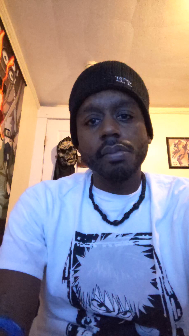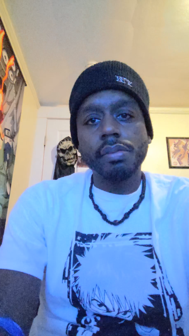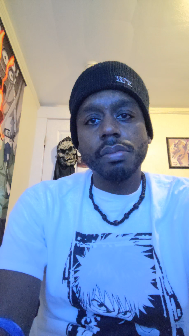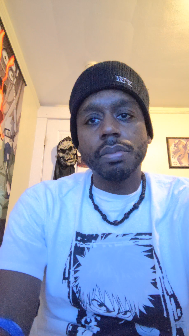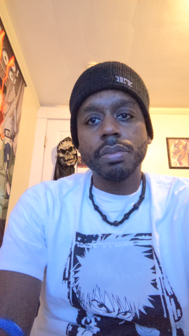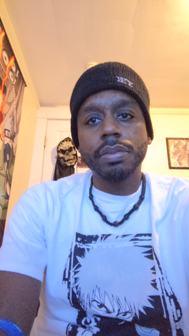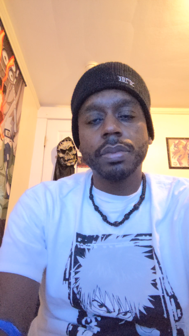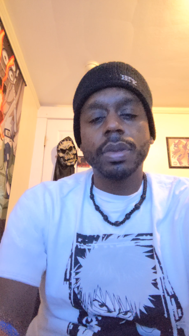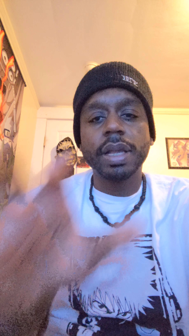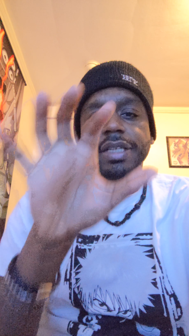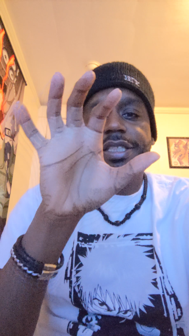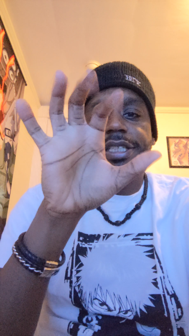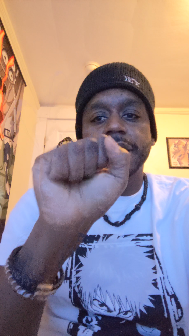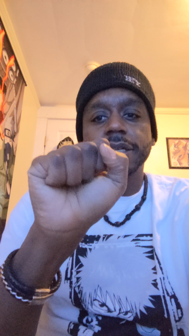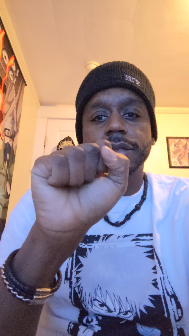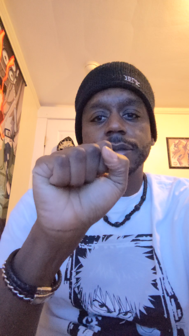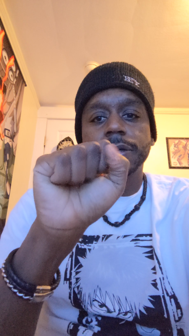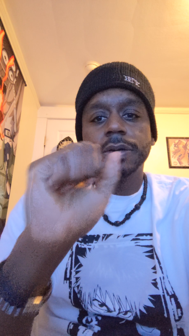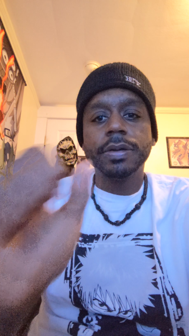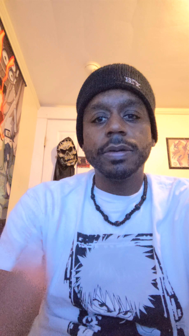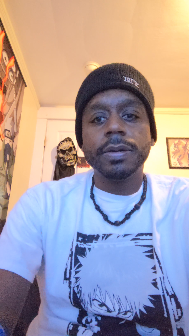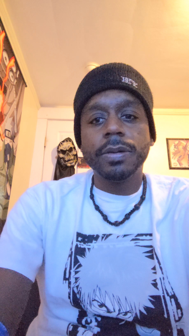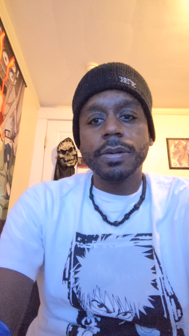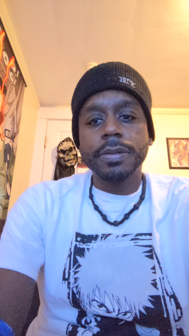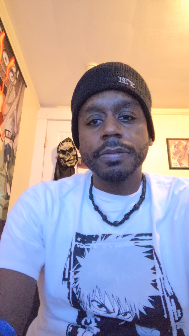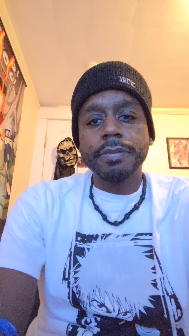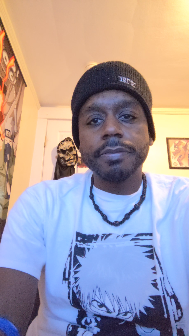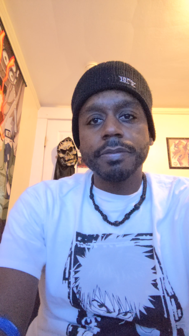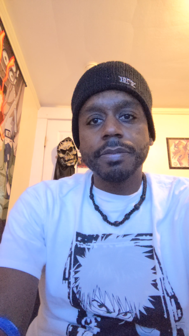catch